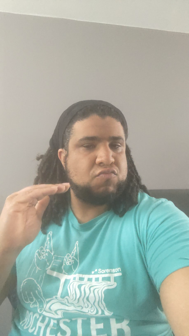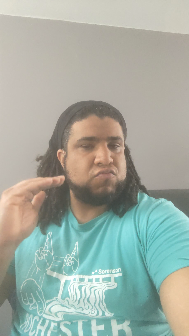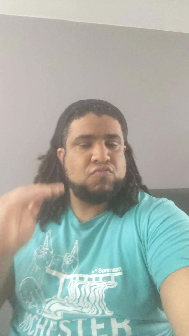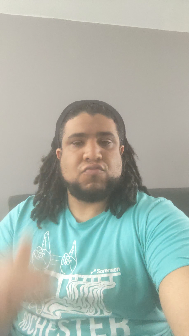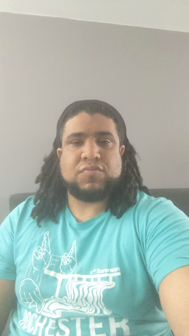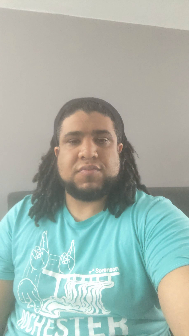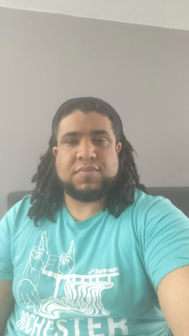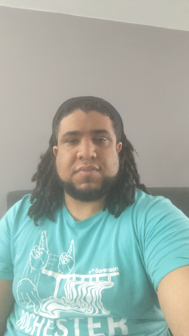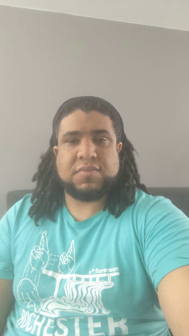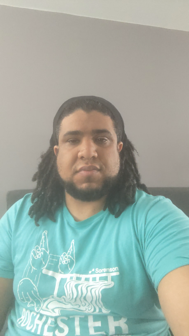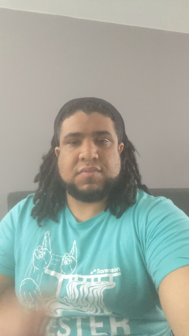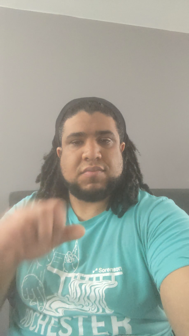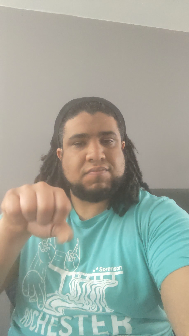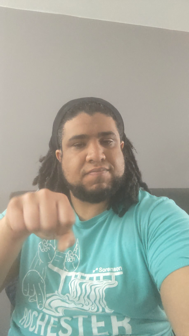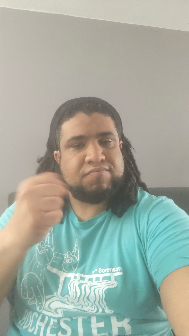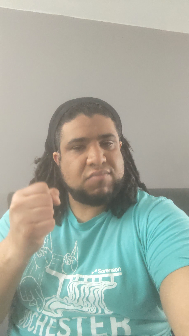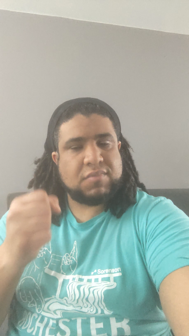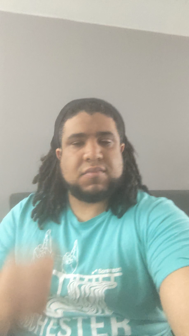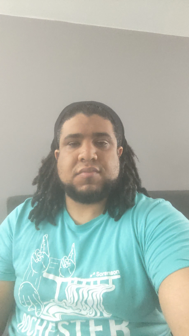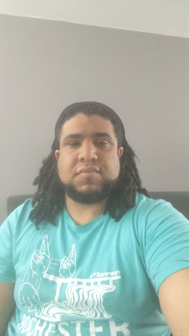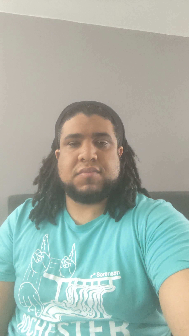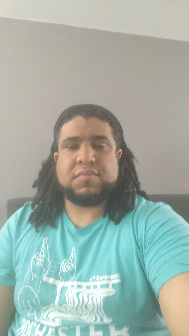break